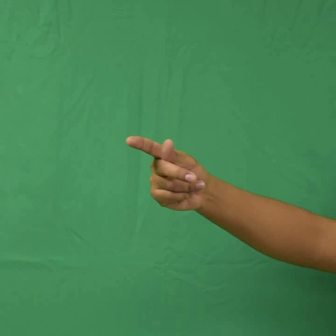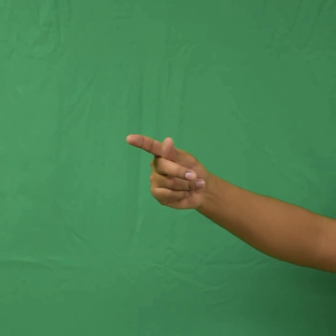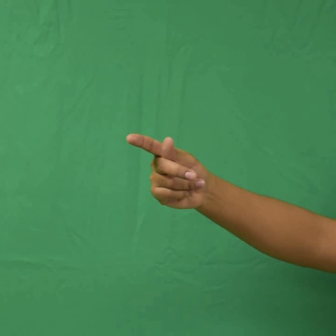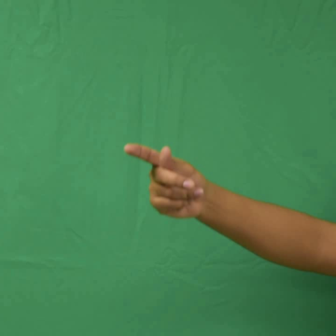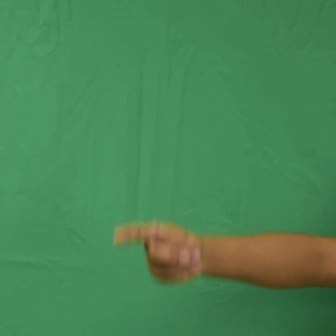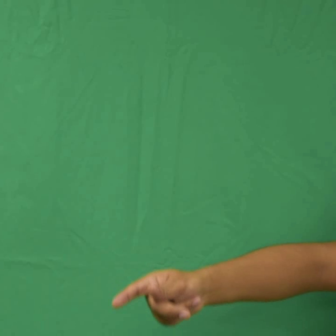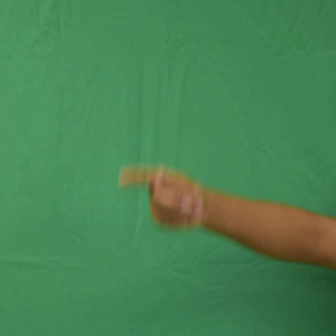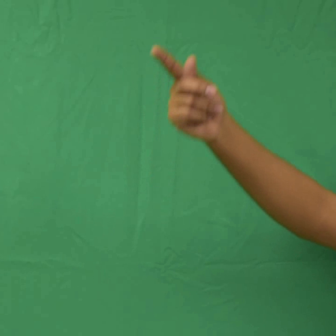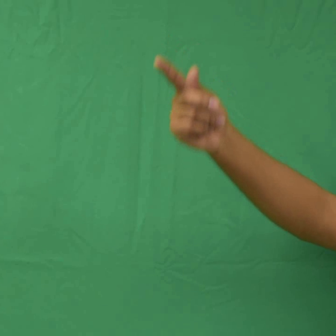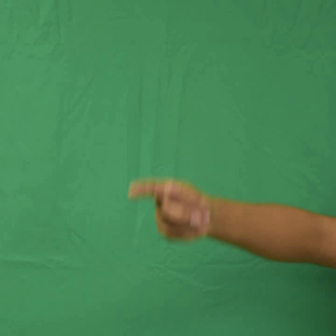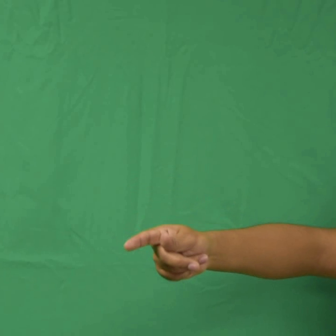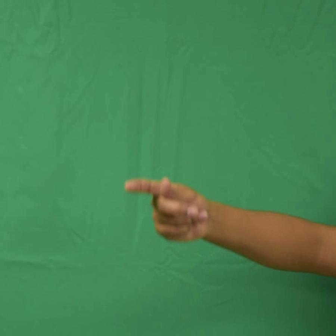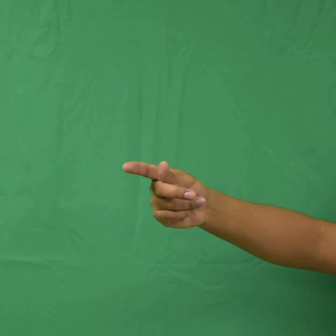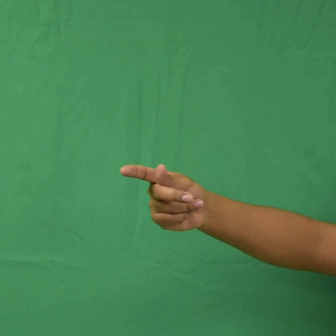K